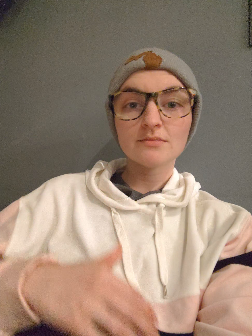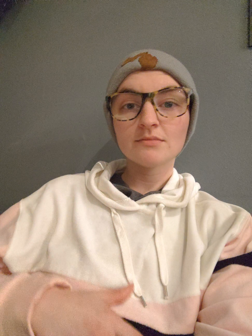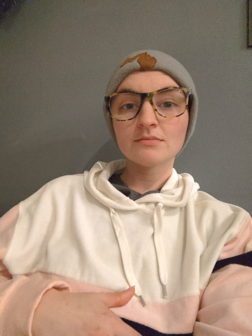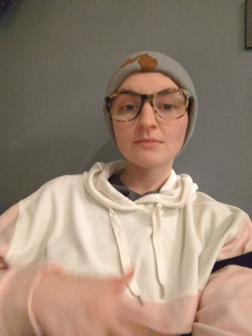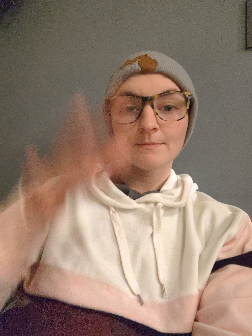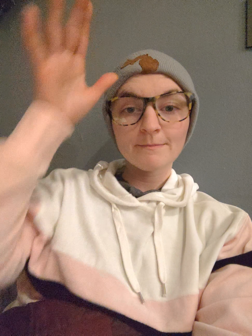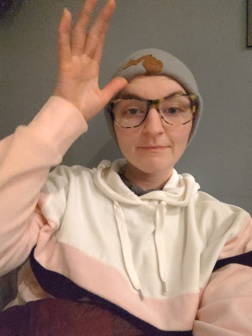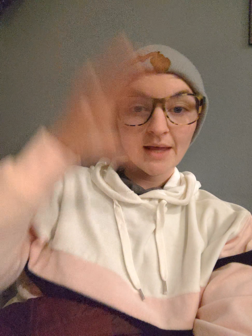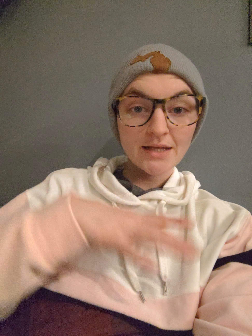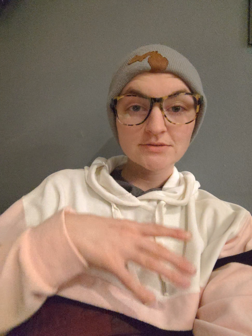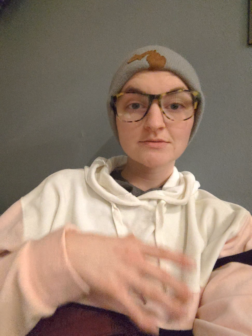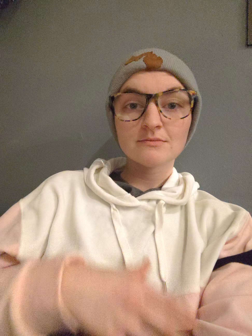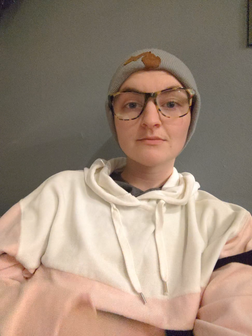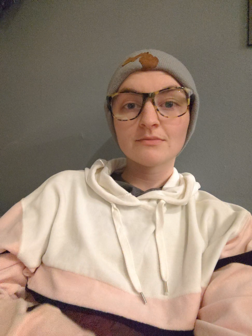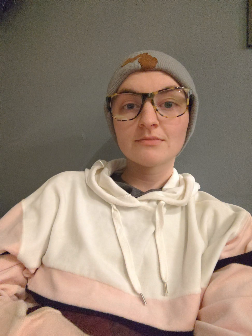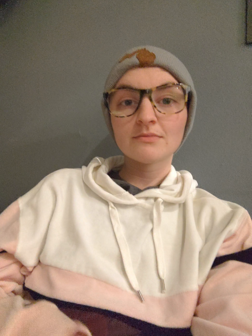man